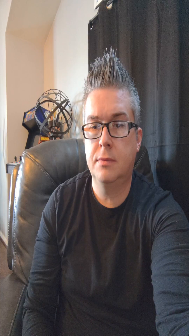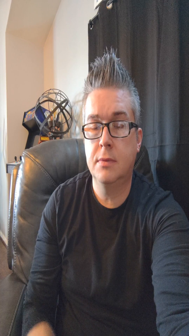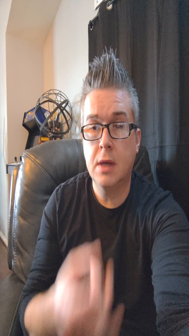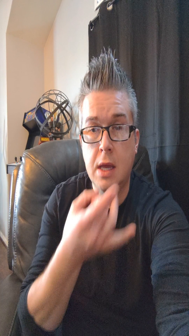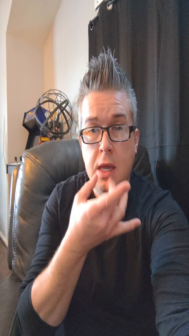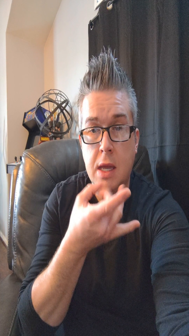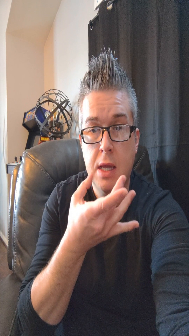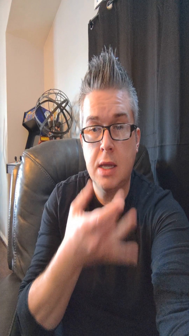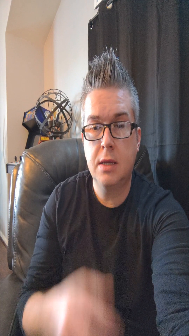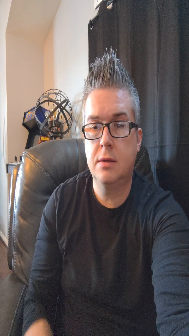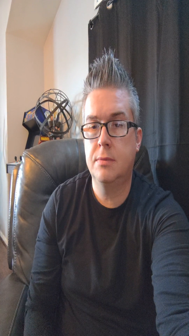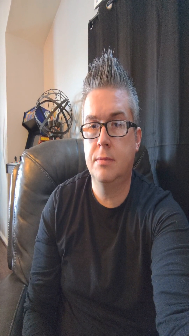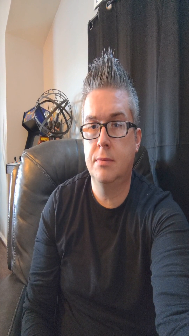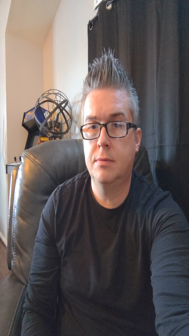snack